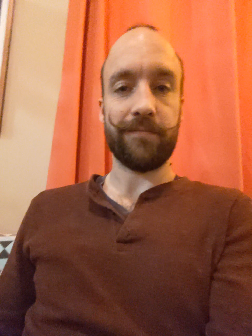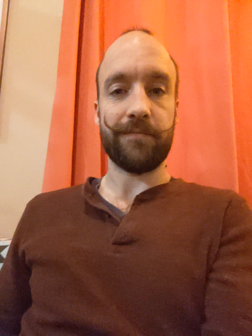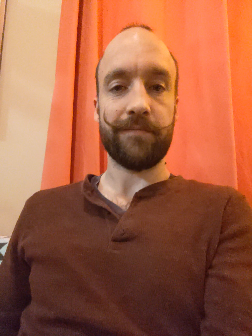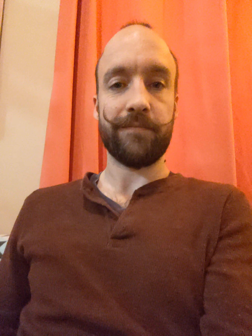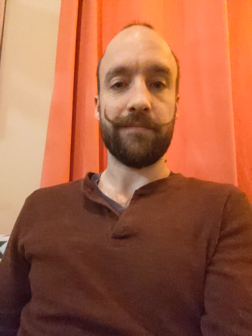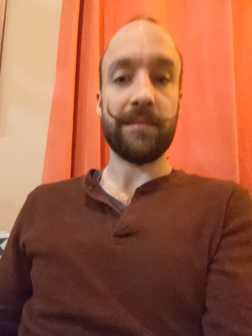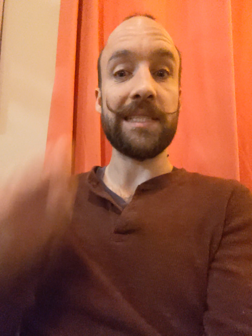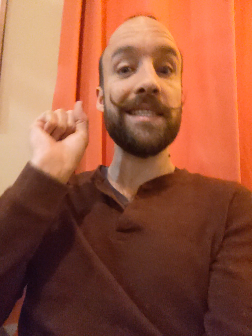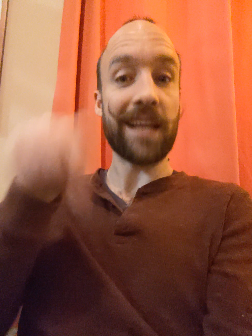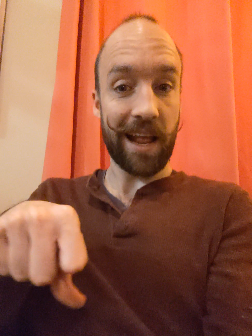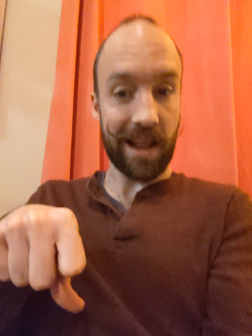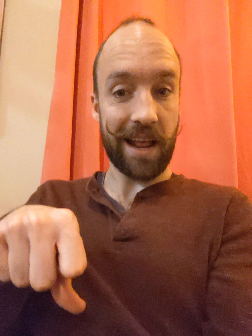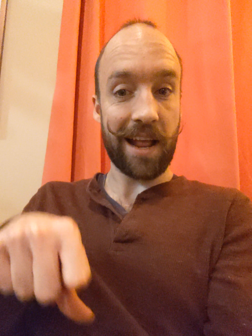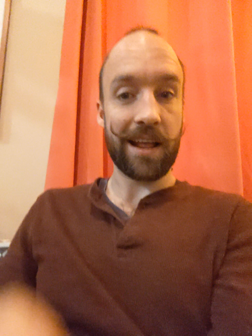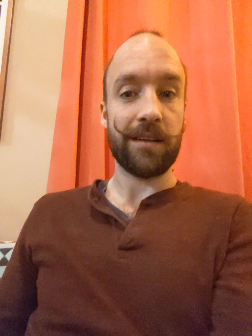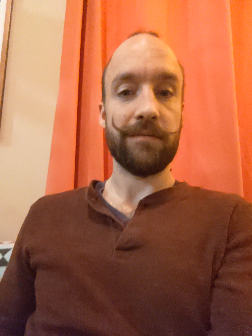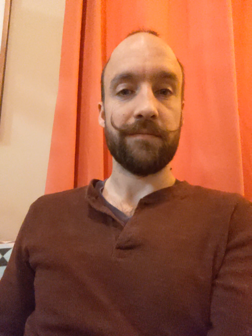can